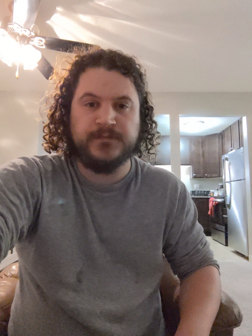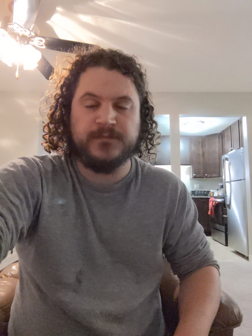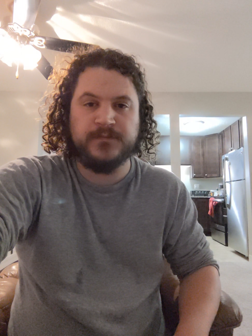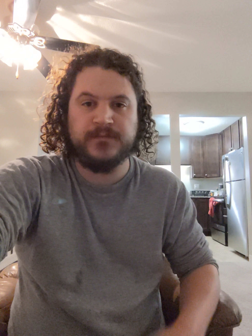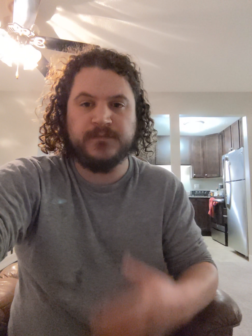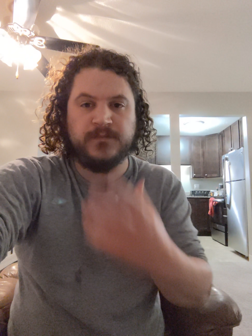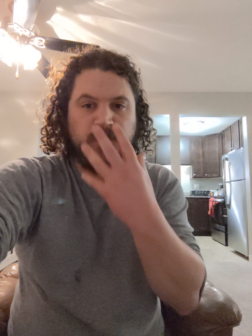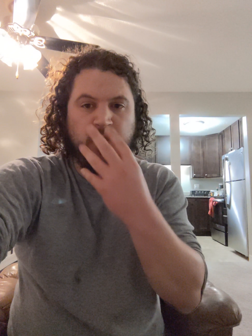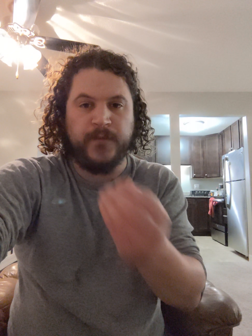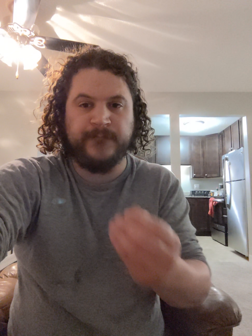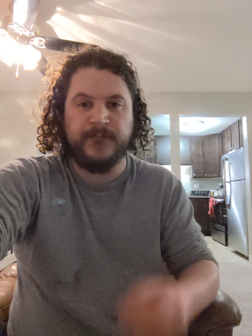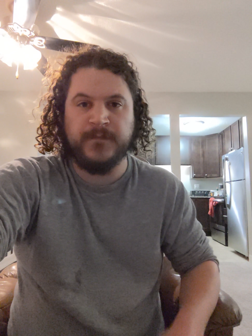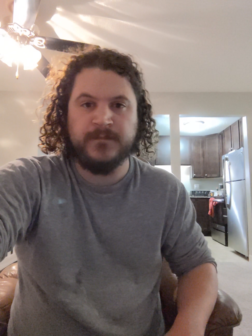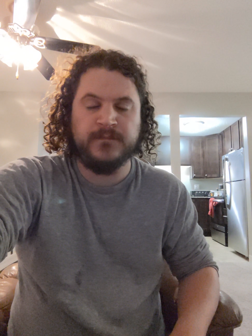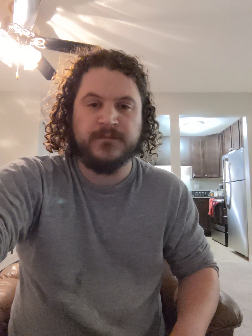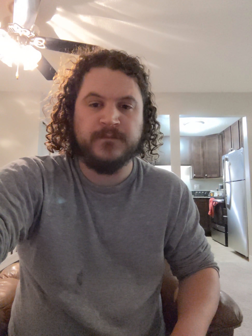wolf